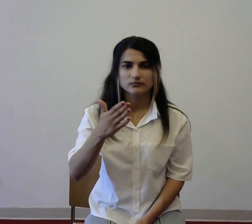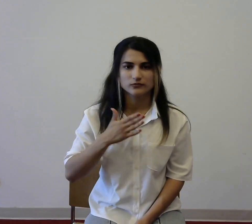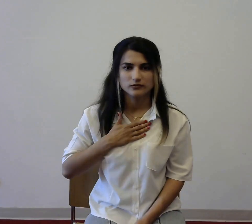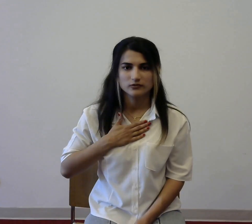mən